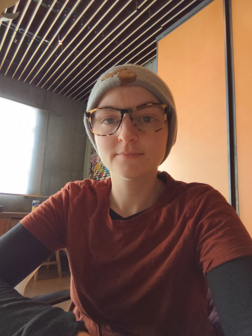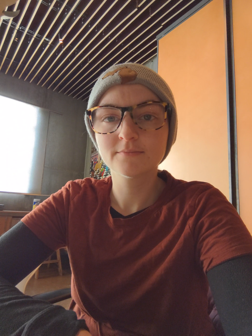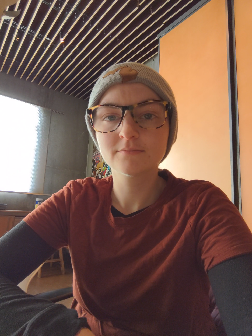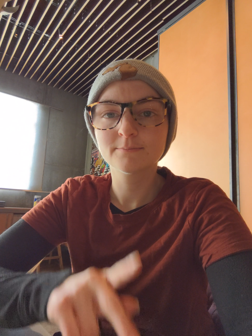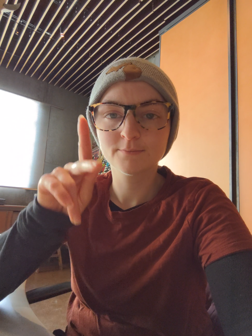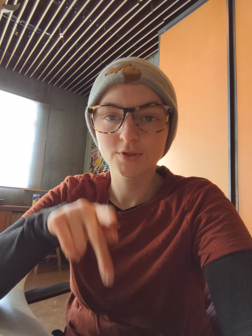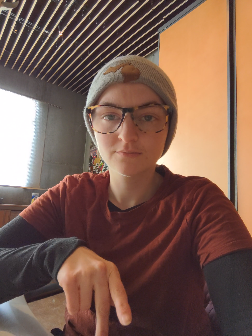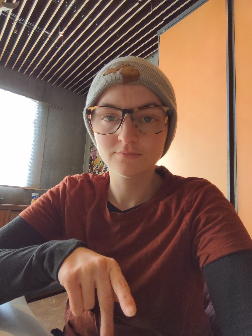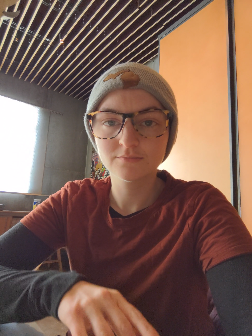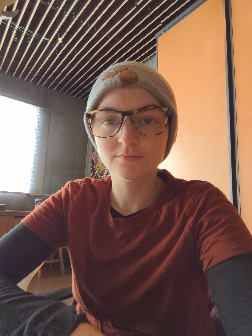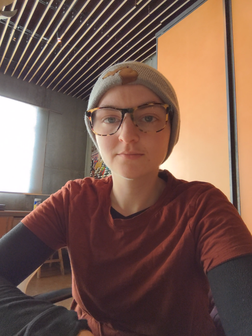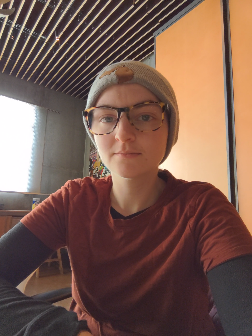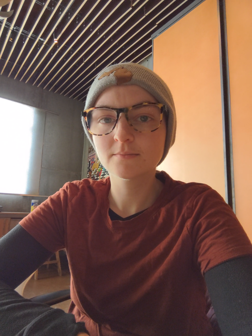person